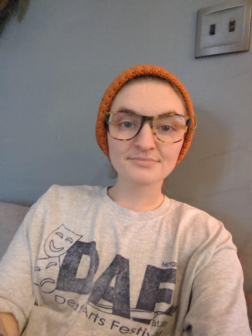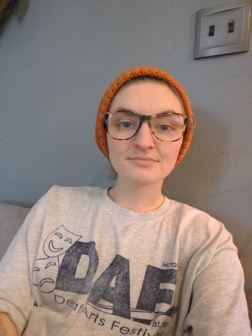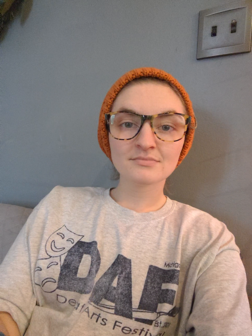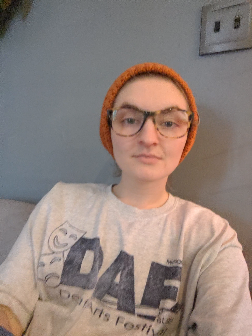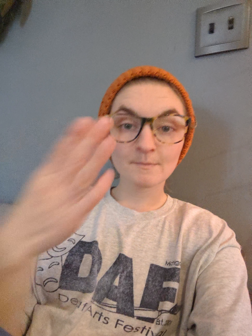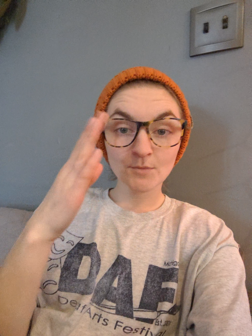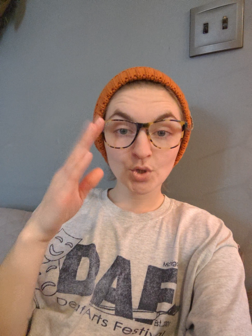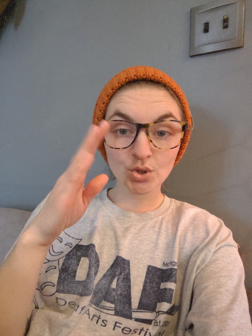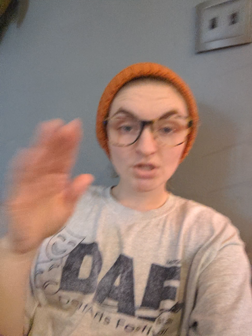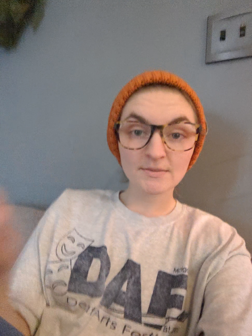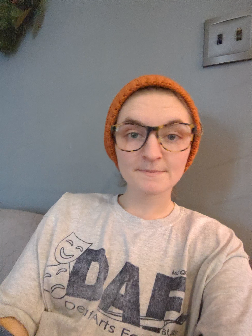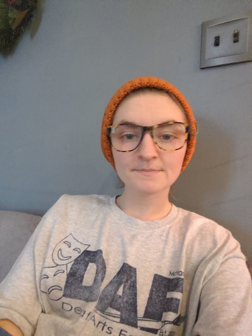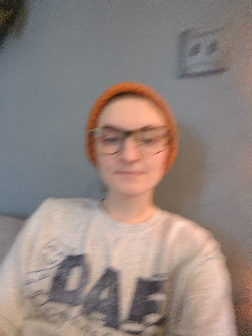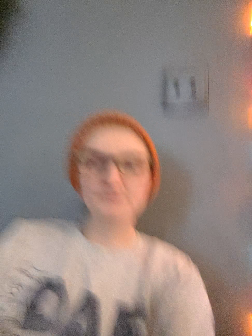blue